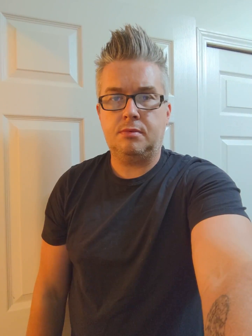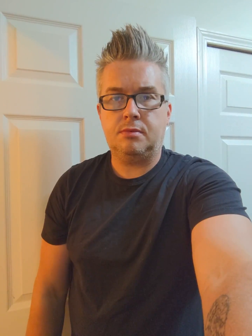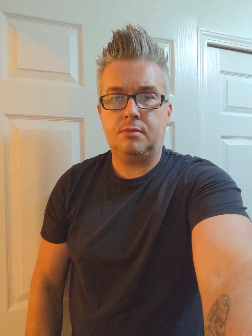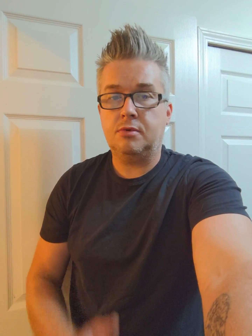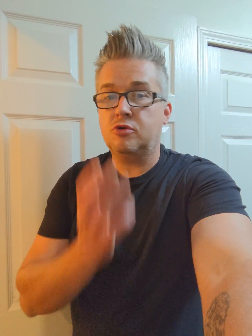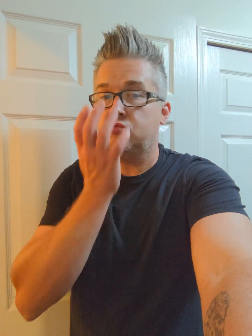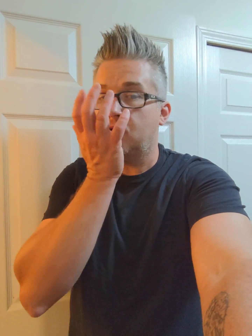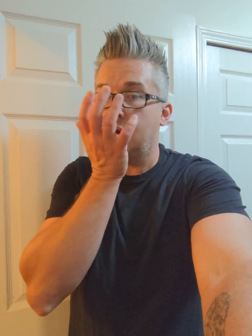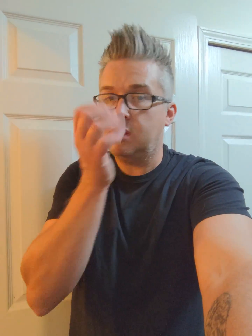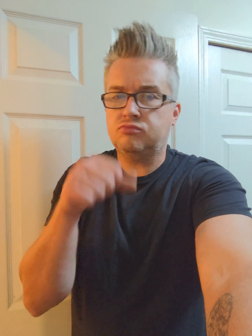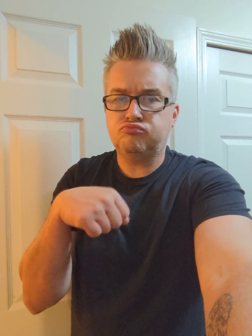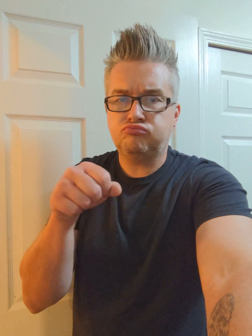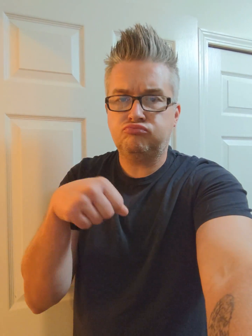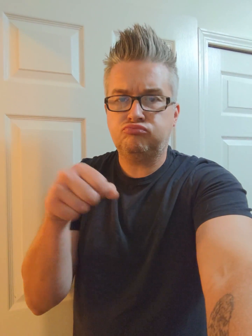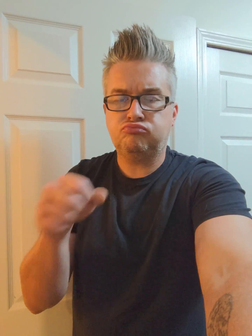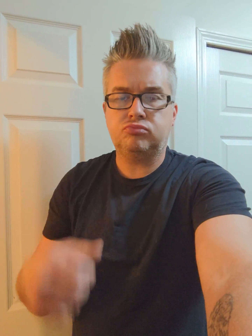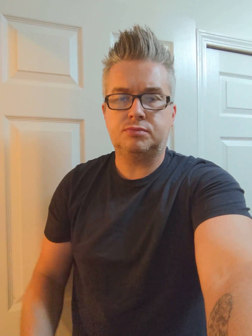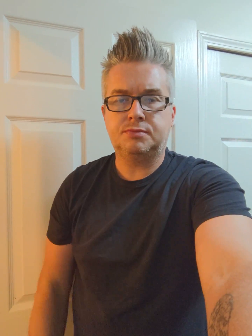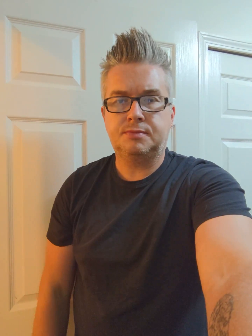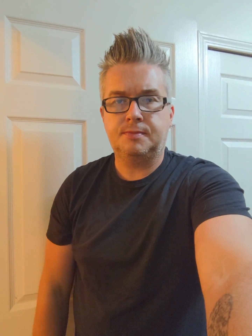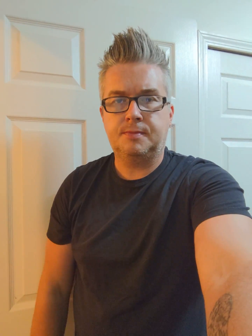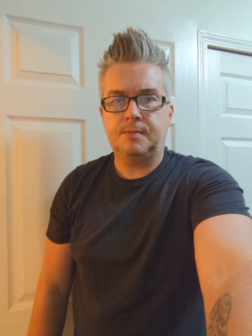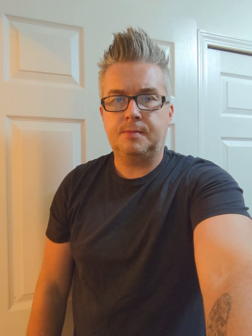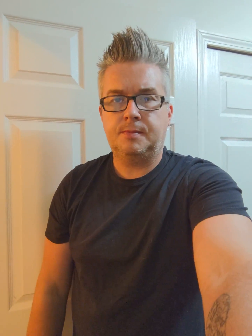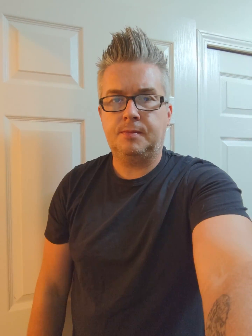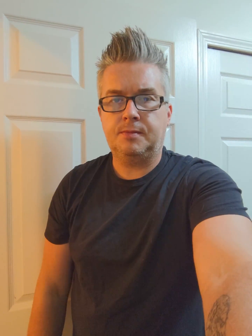lawn mower